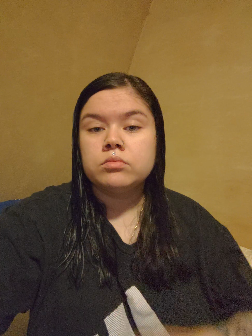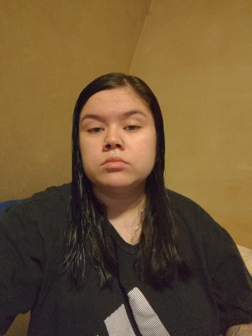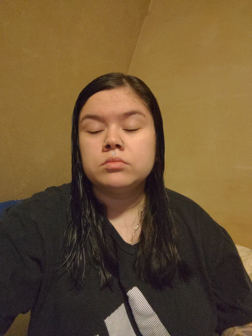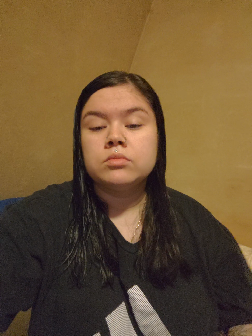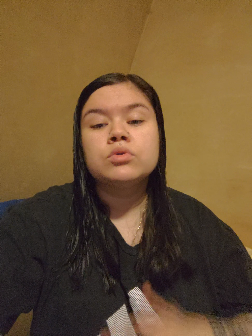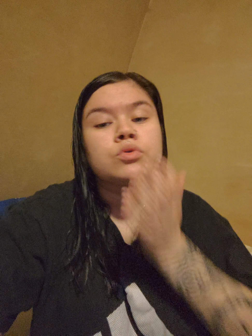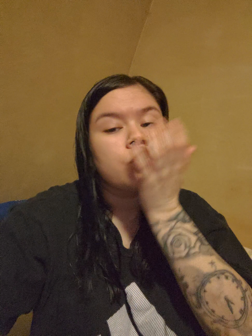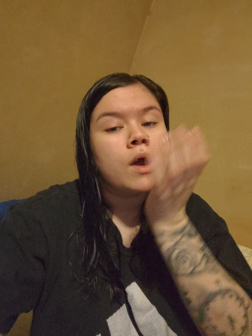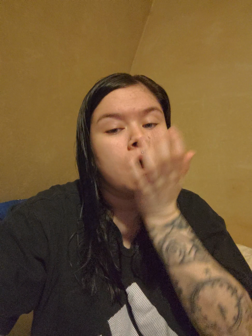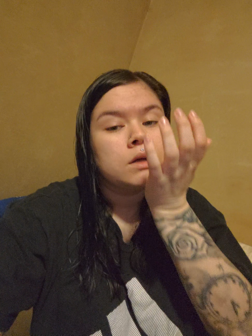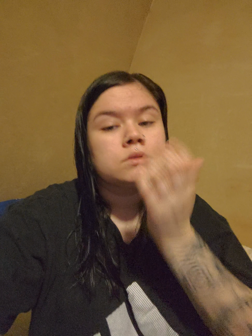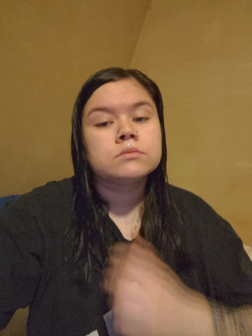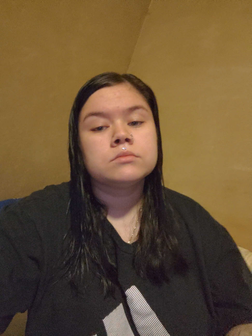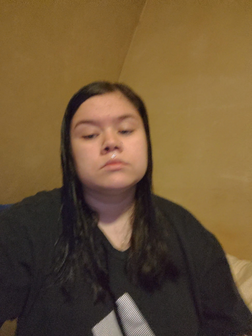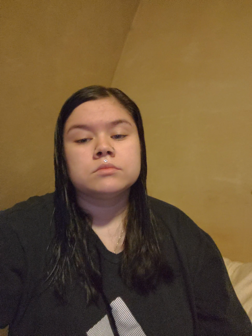grass